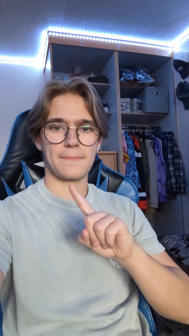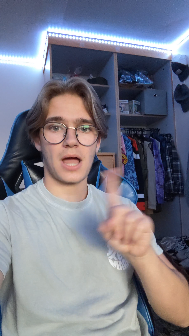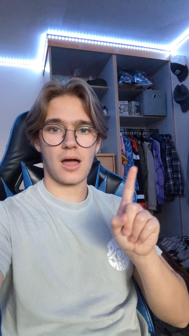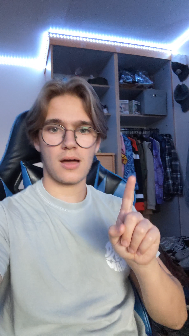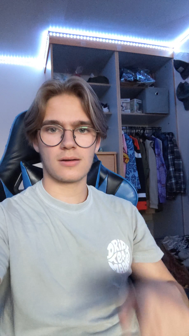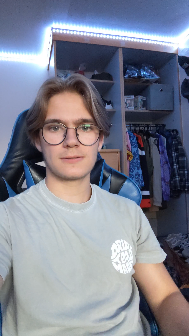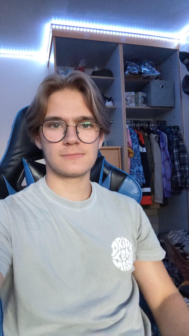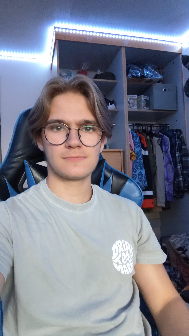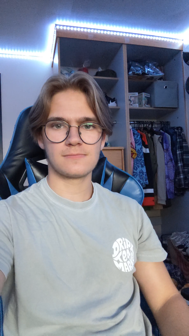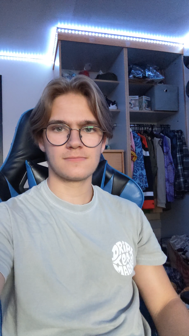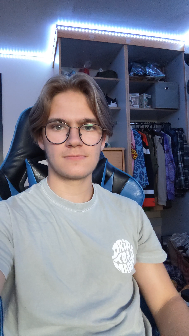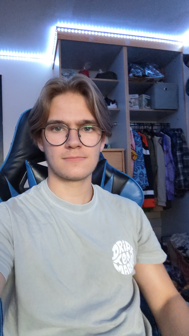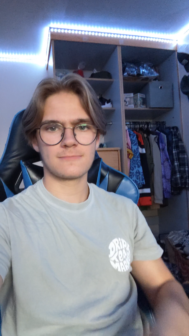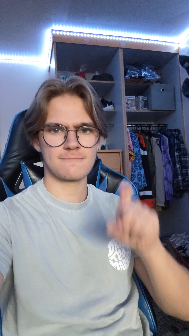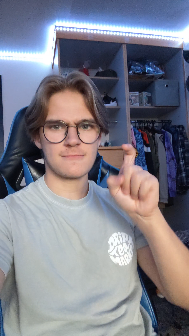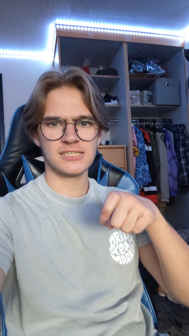must